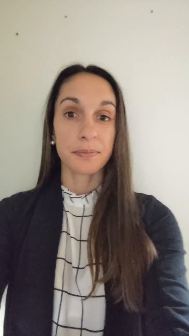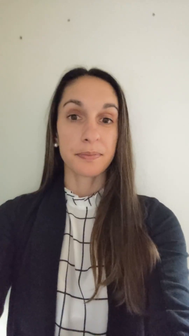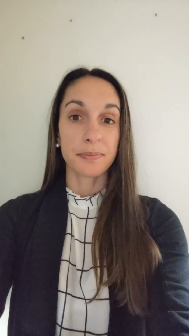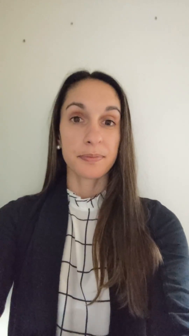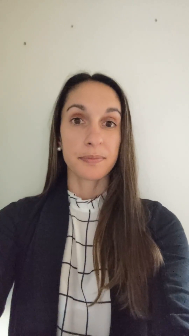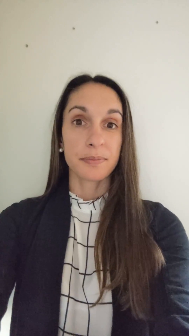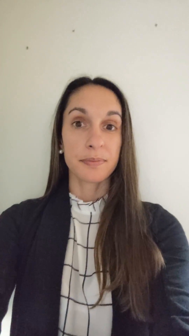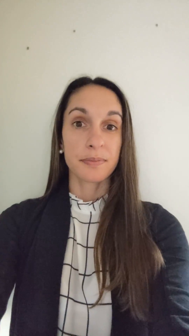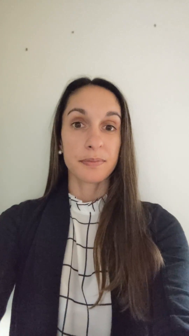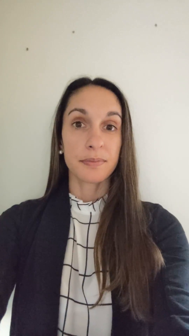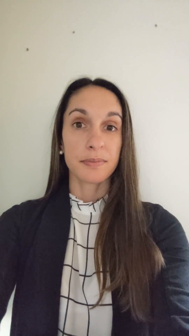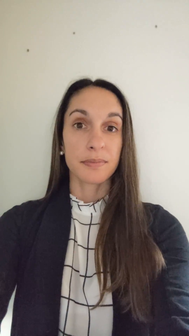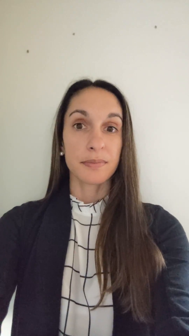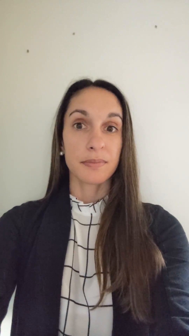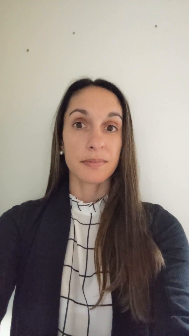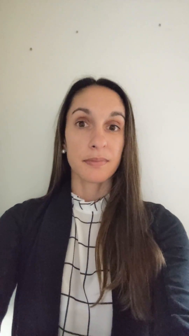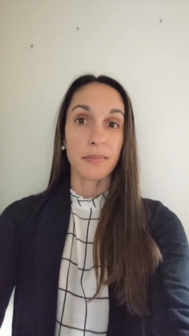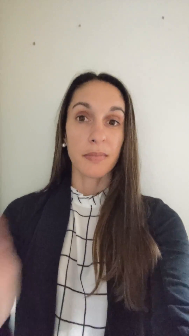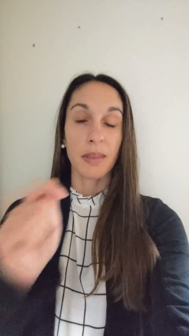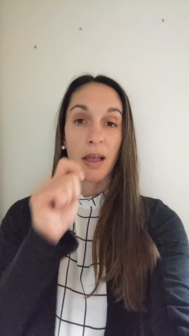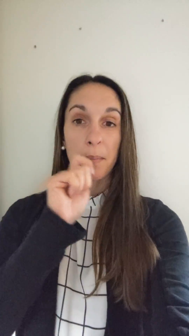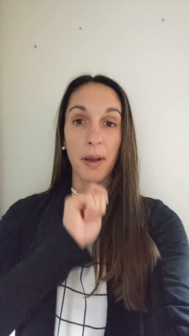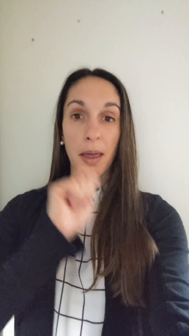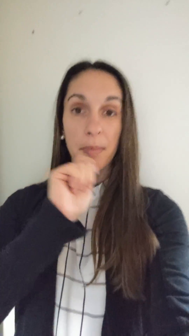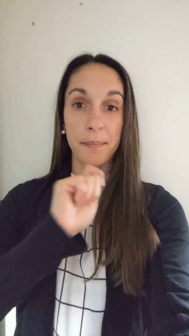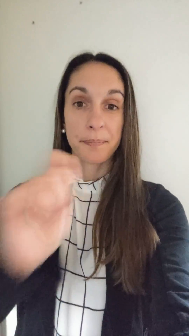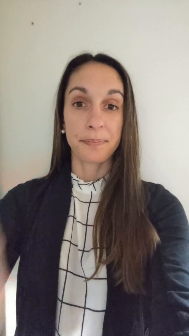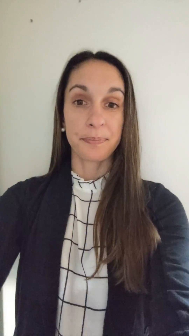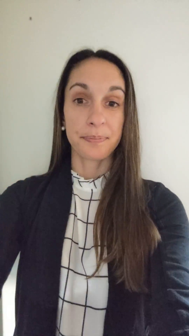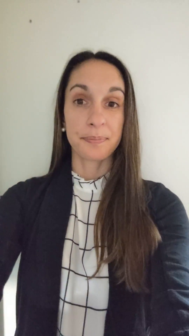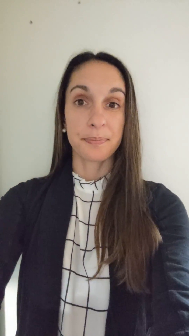popsicle